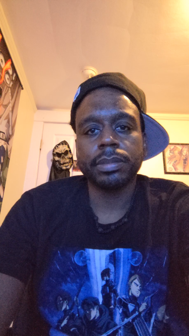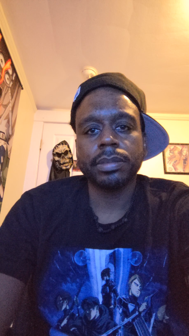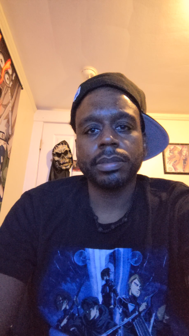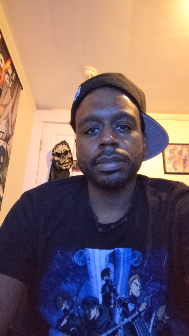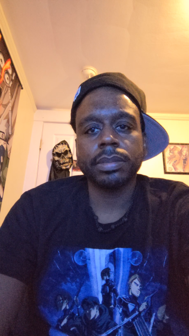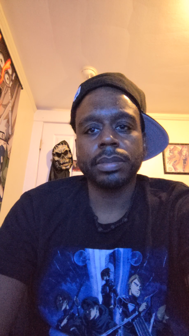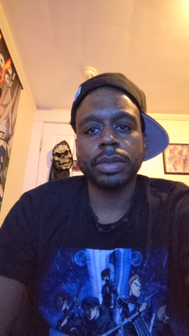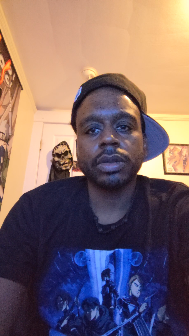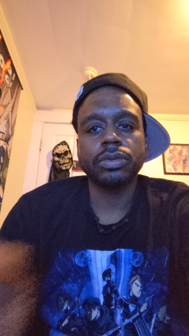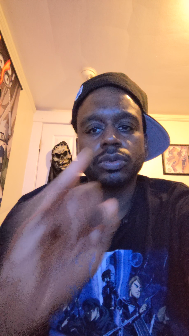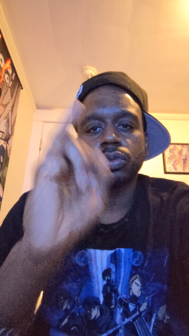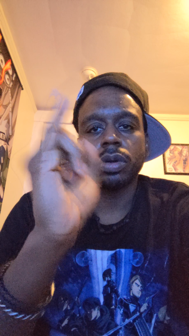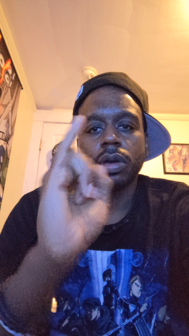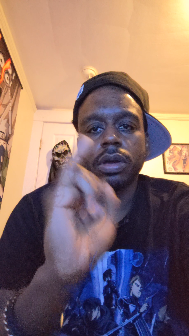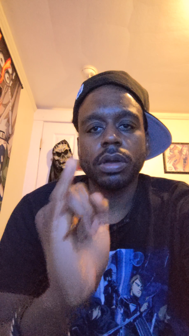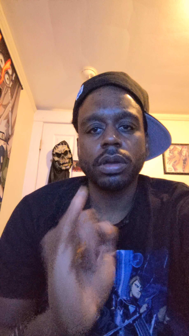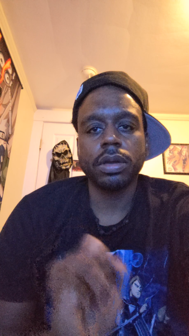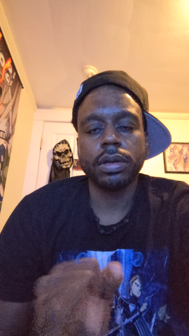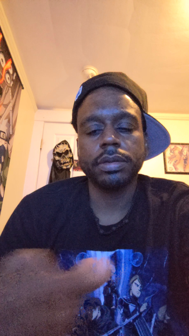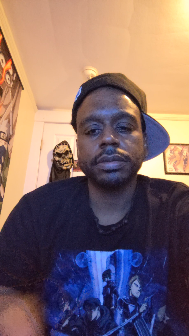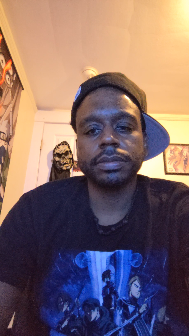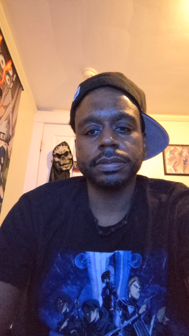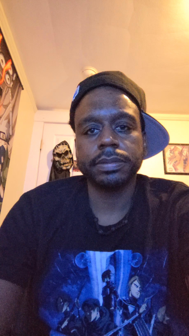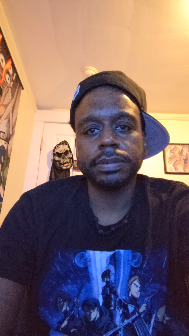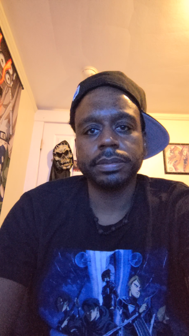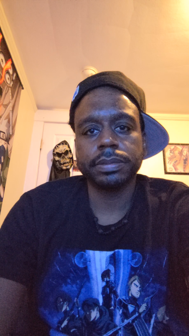draw